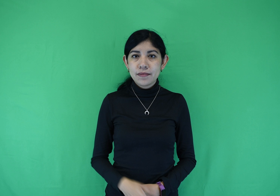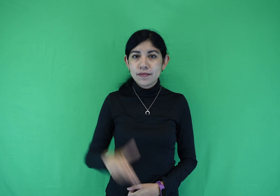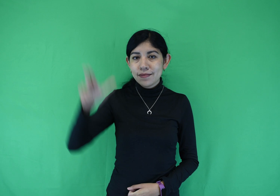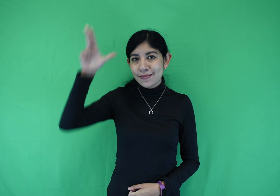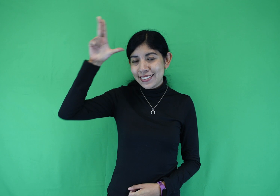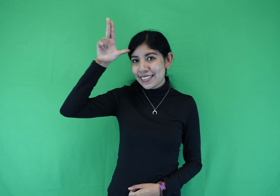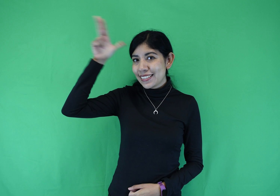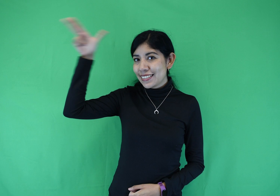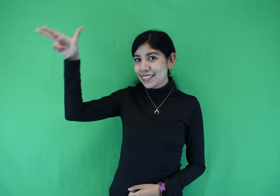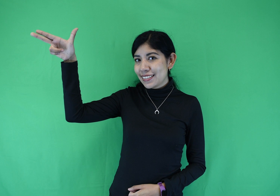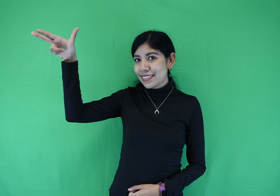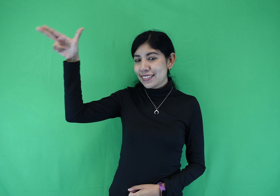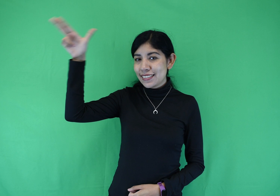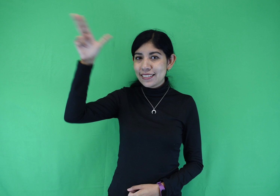hola